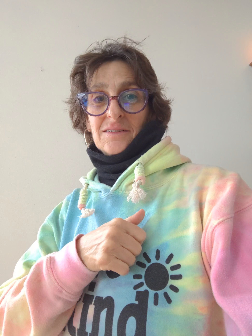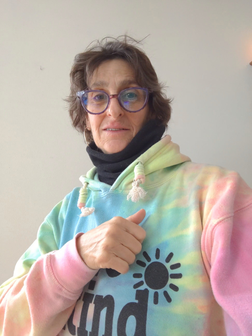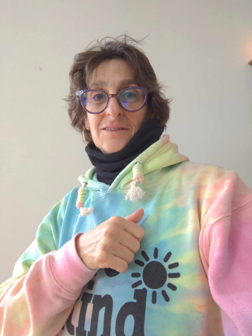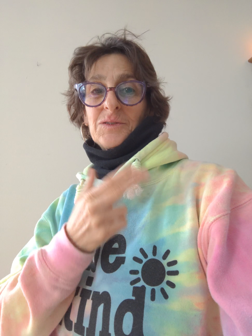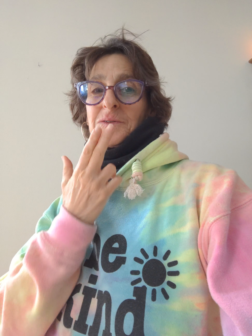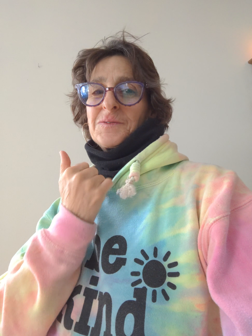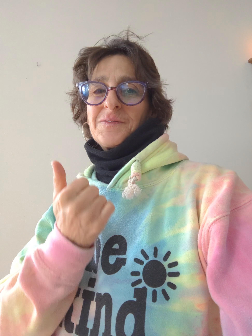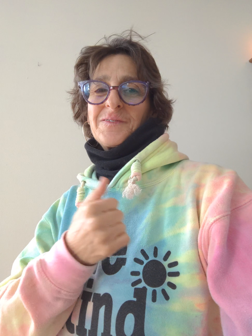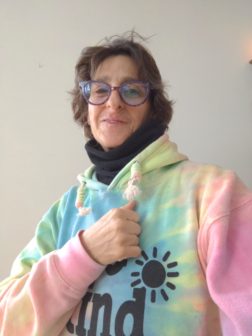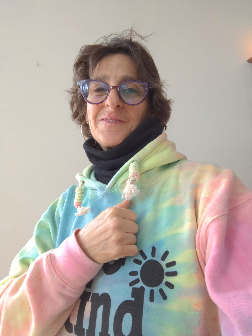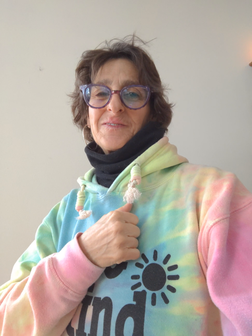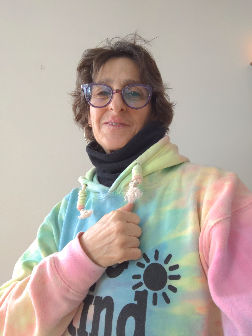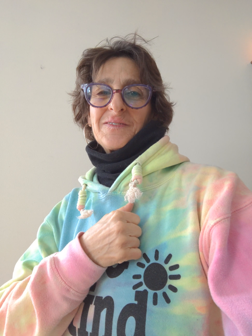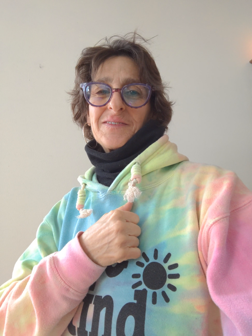cute